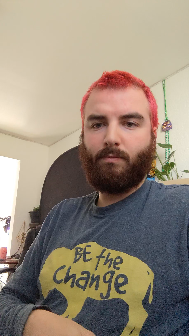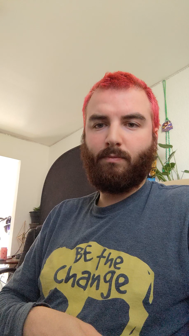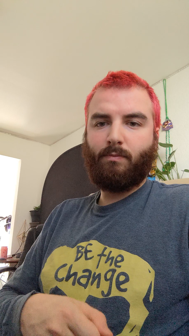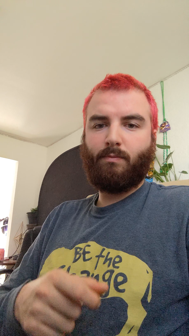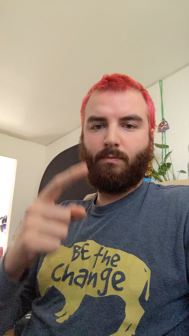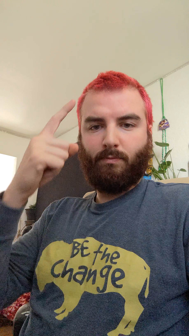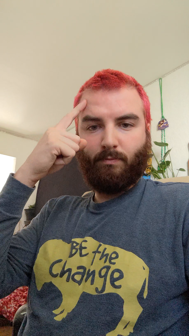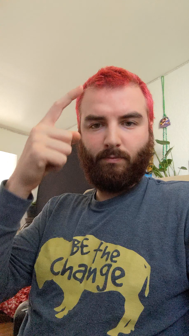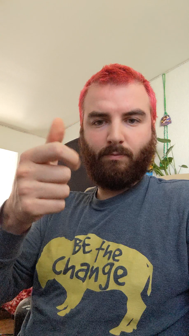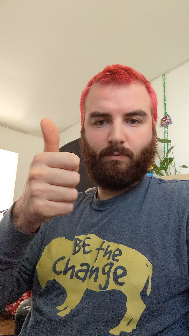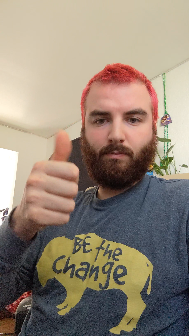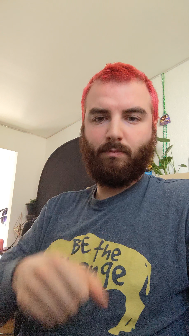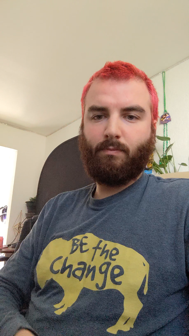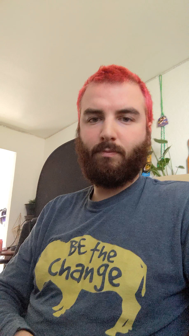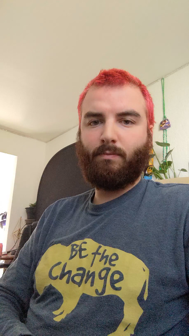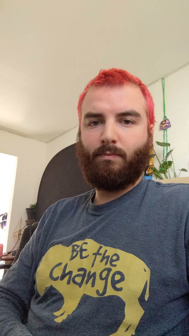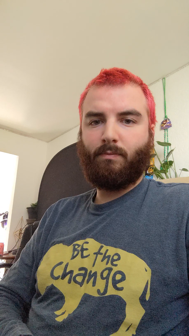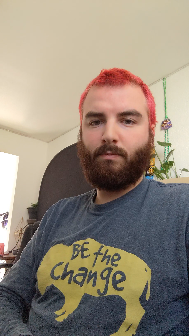dime